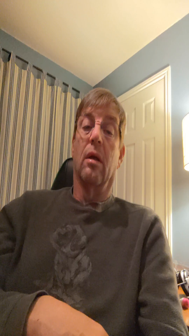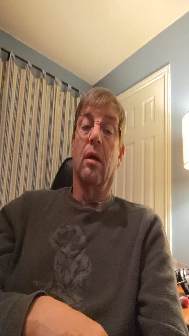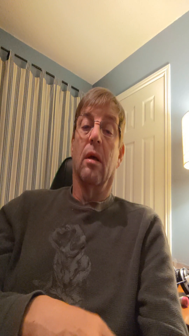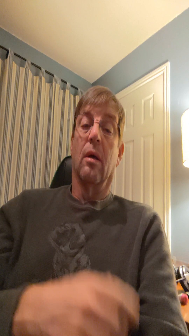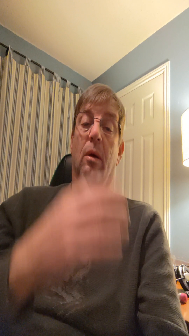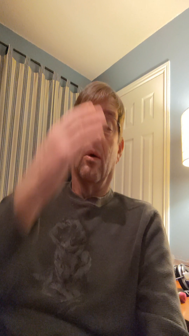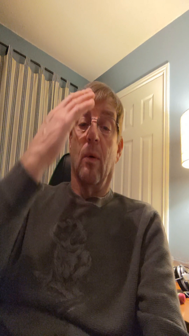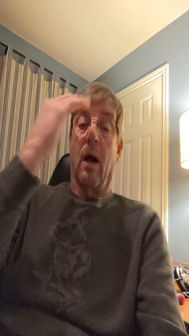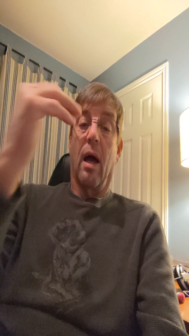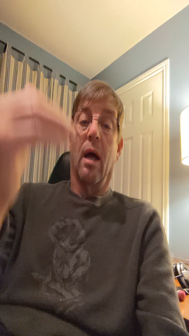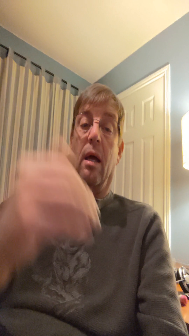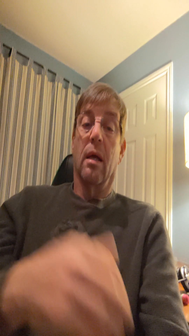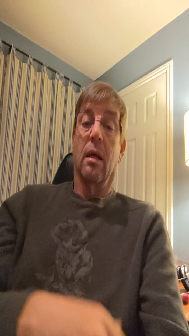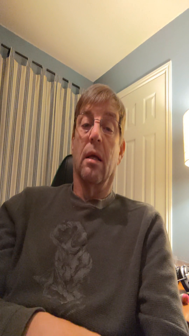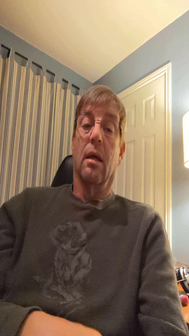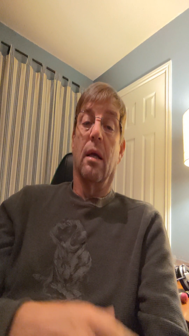why